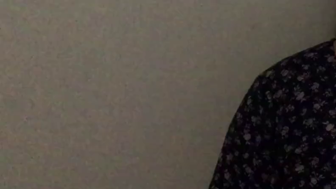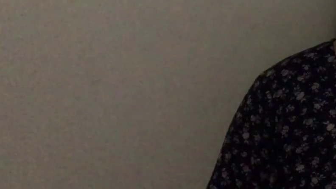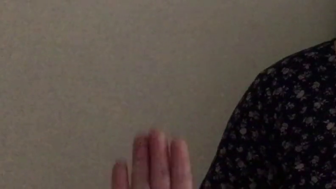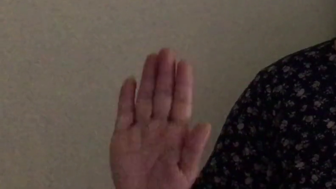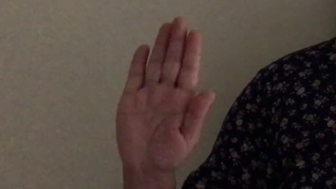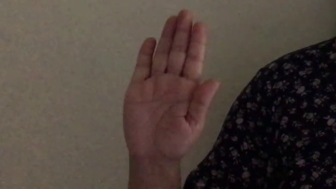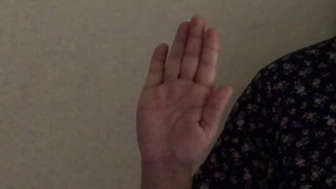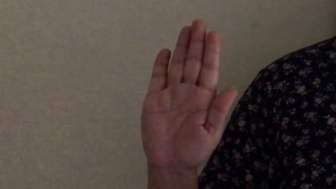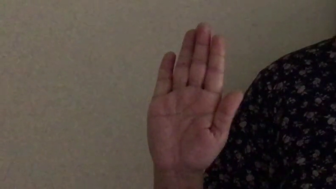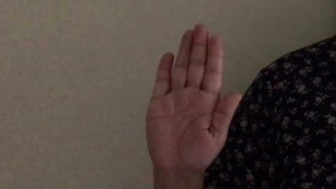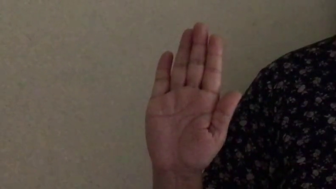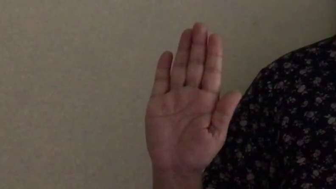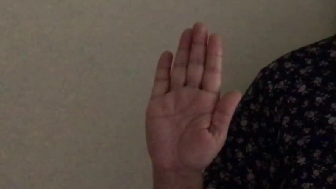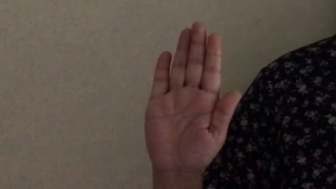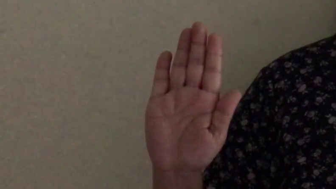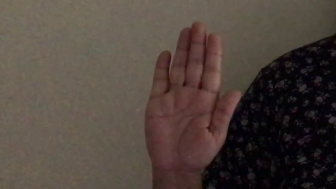छ